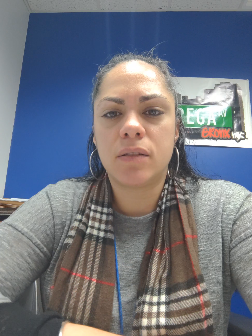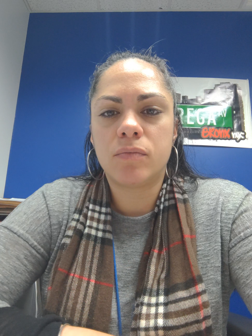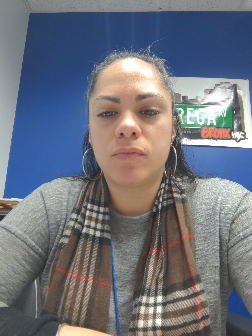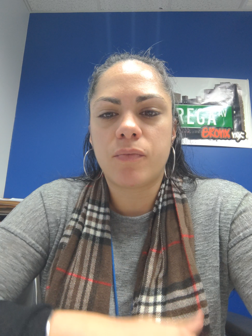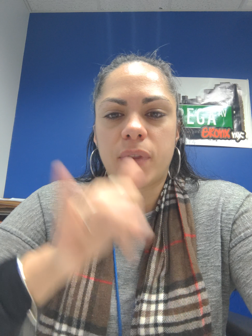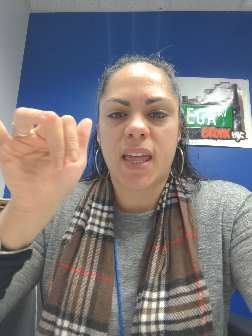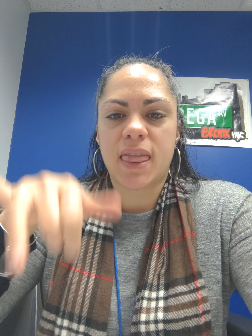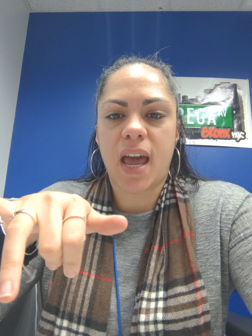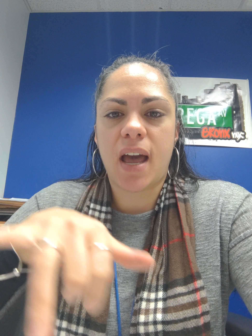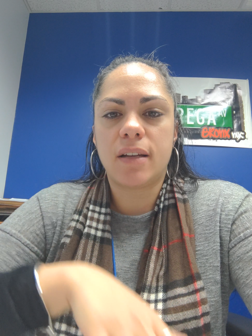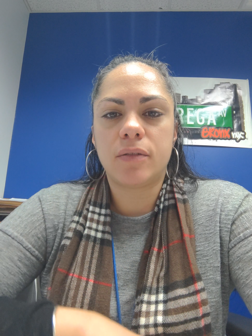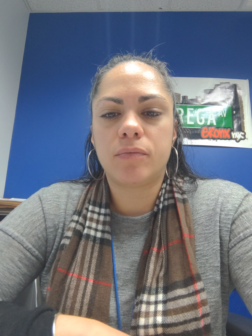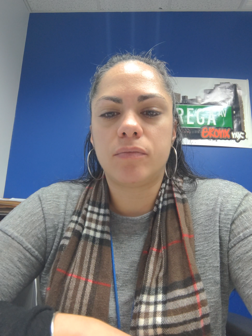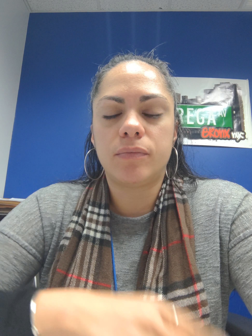that